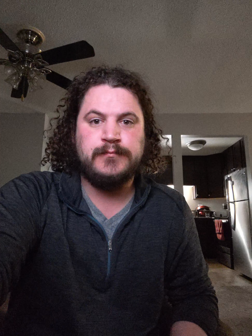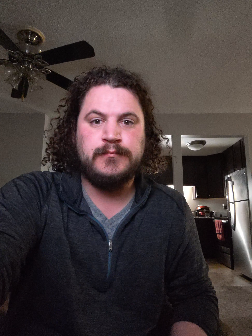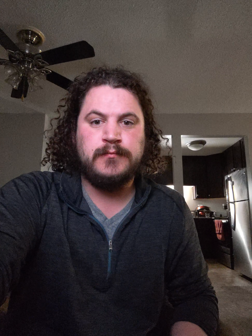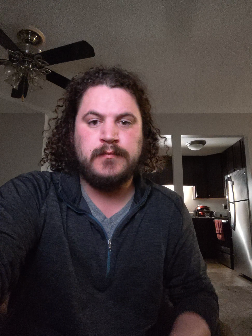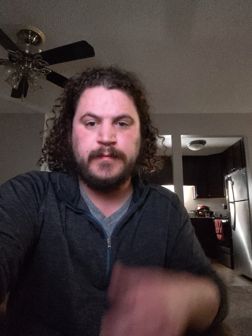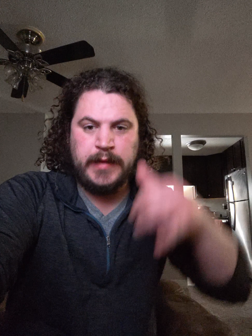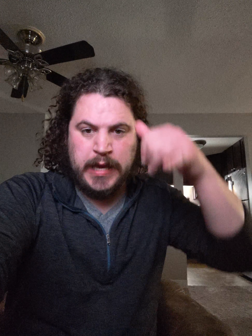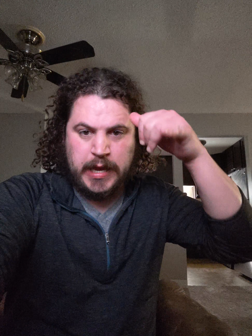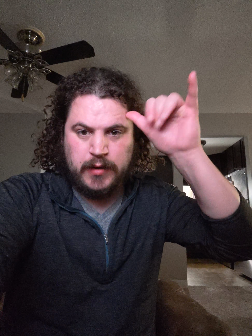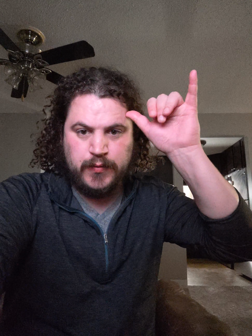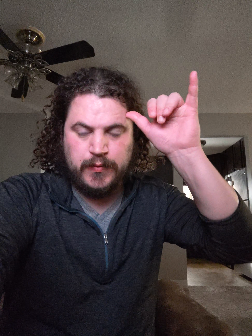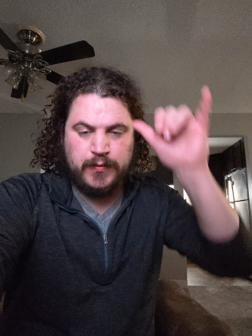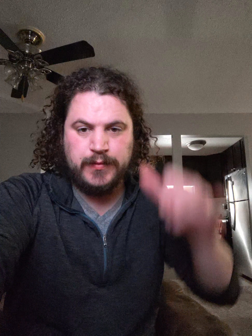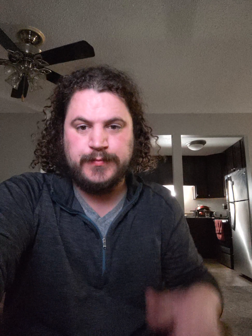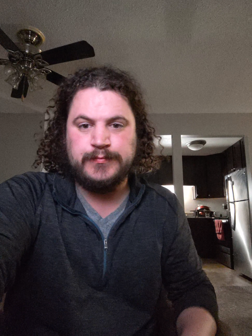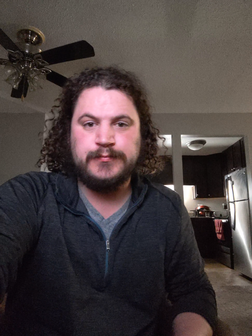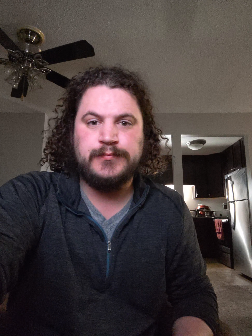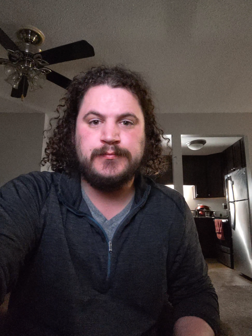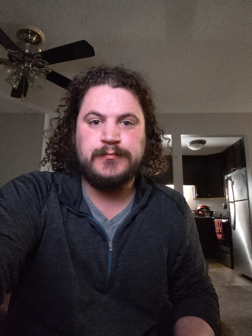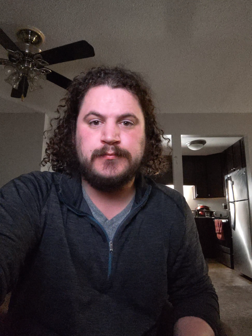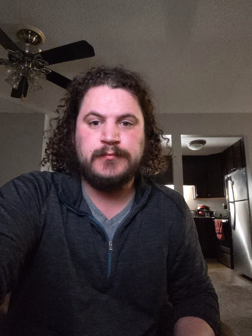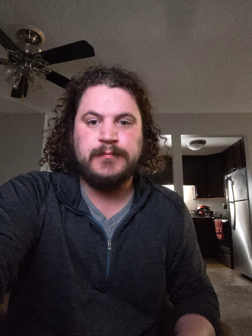cow